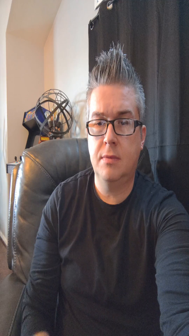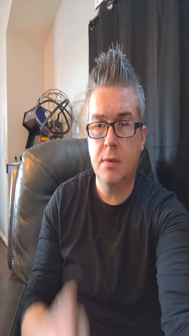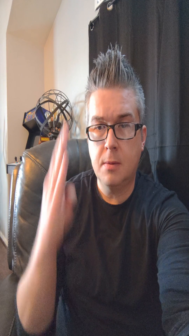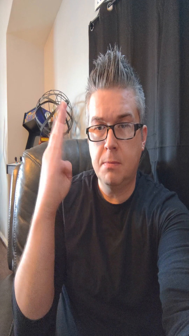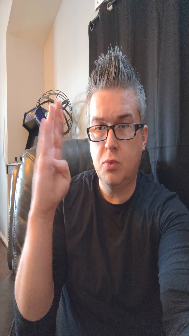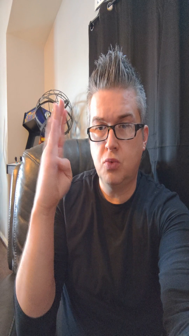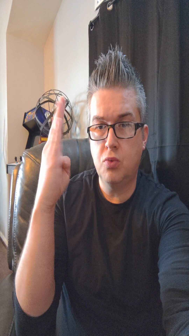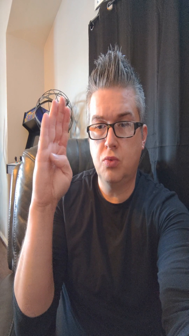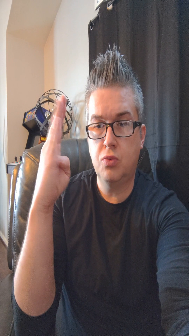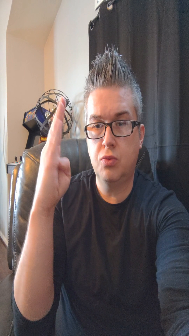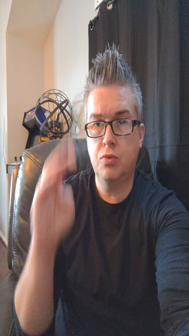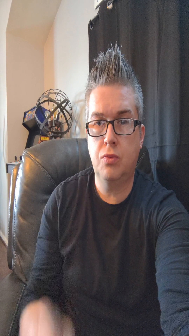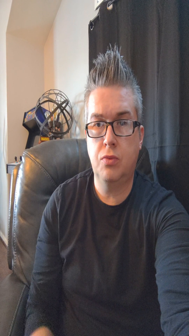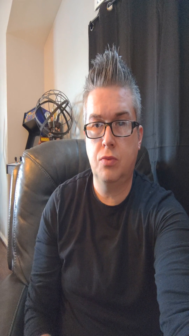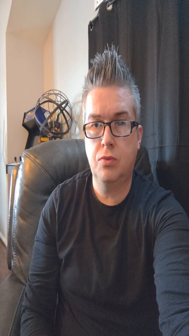blue